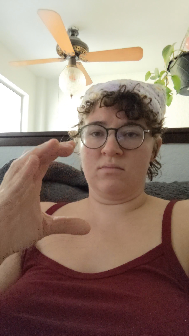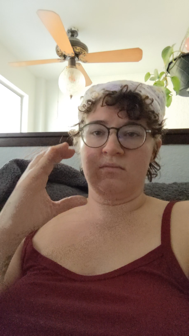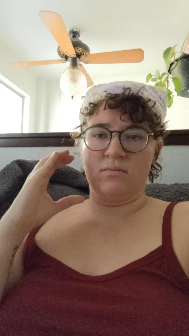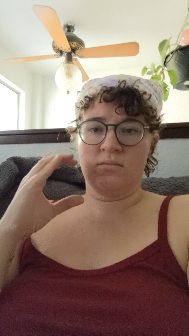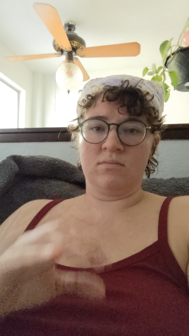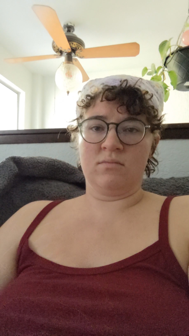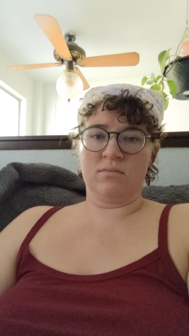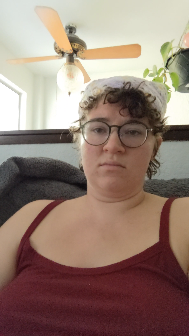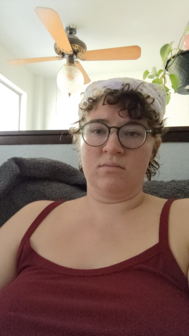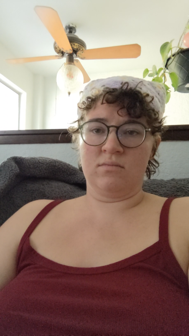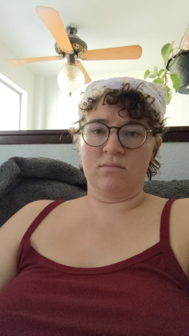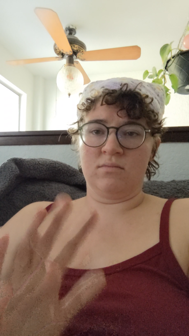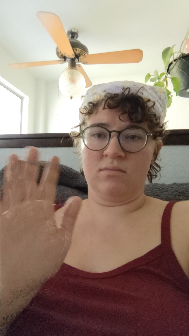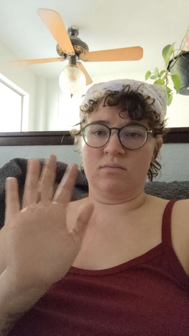hi